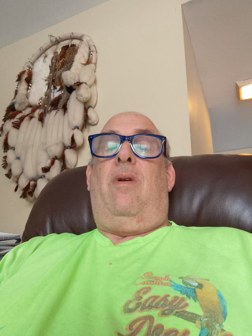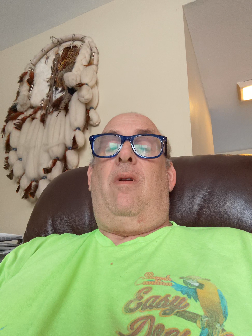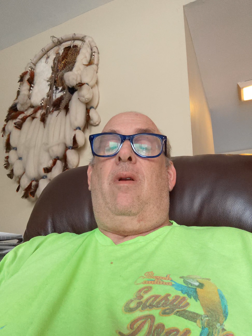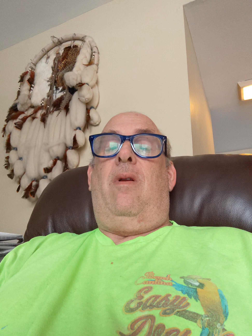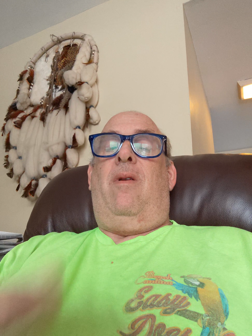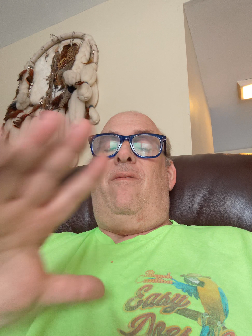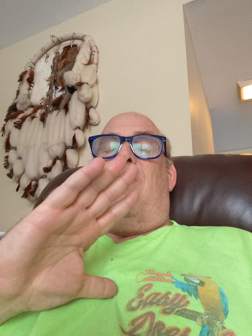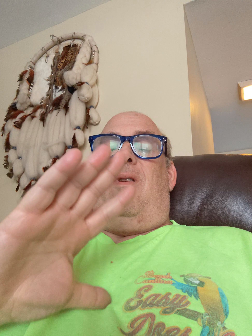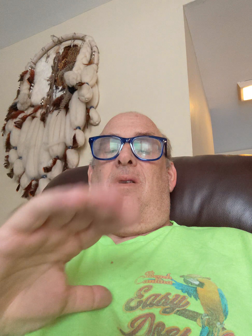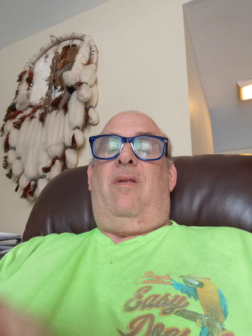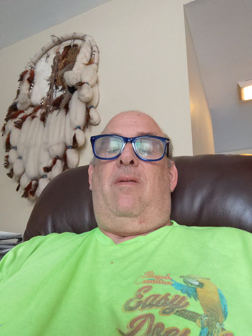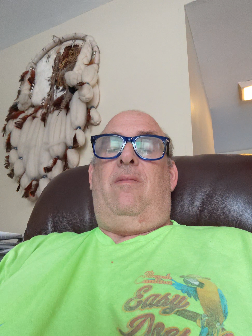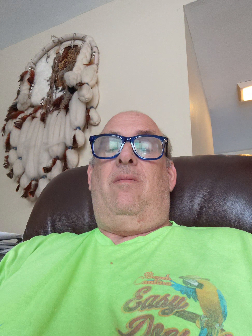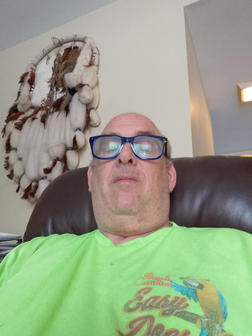fine